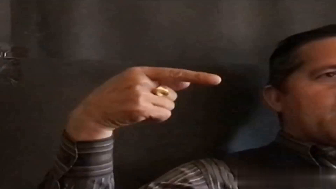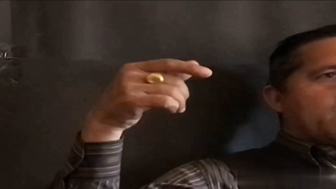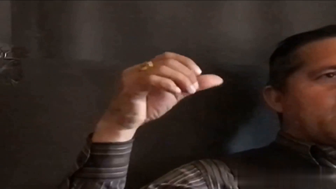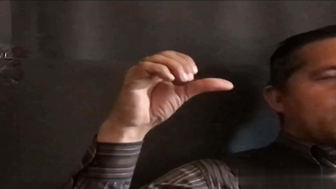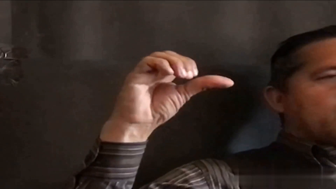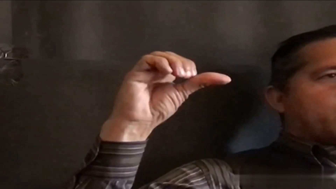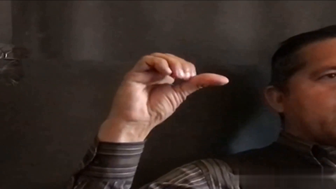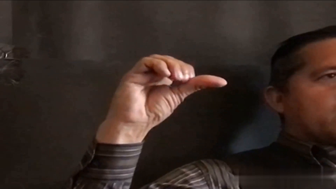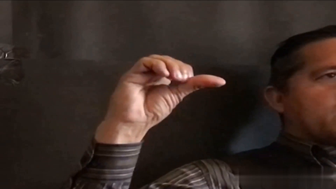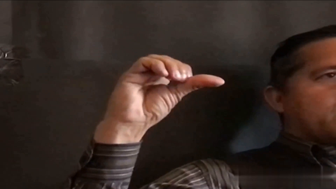प